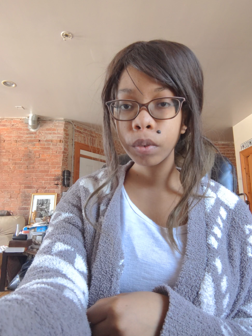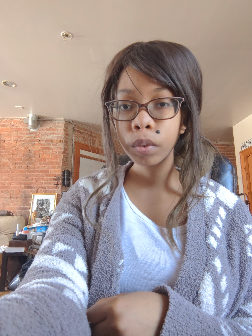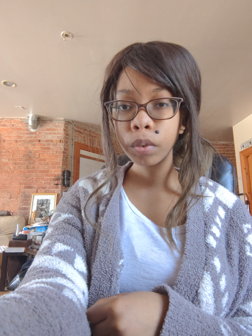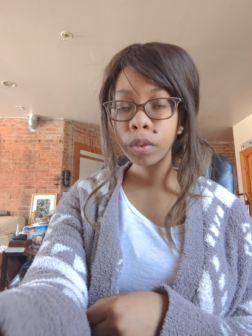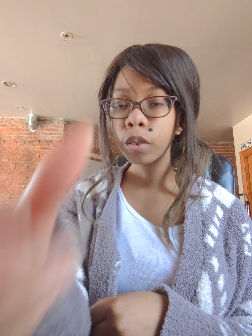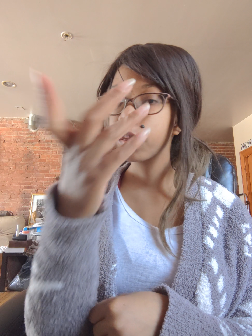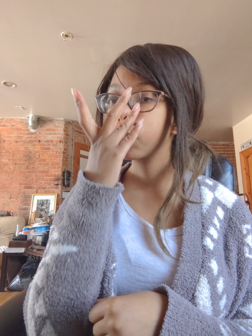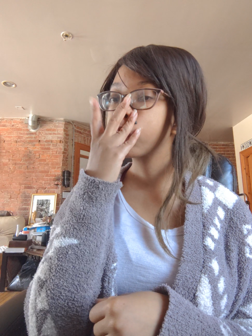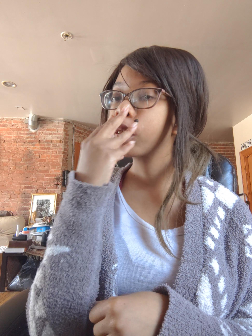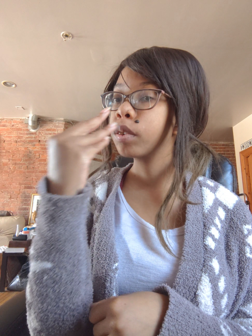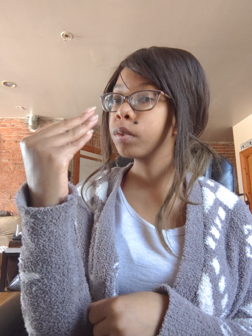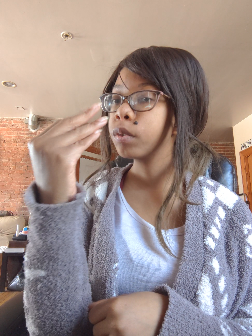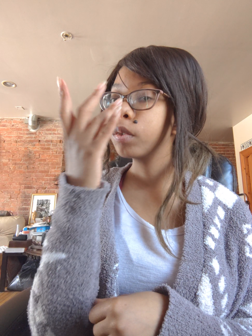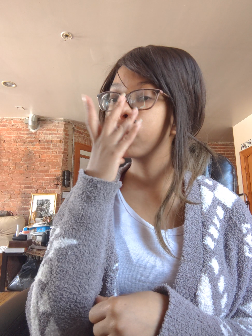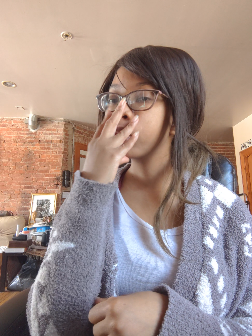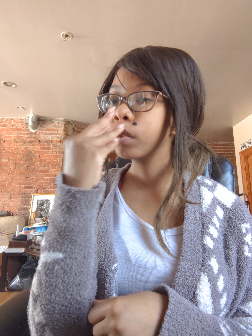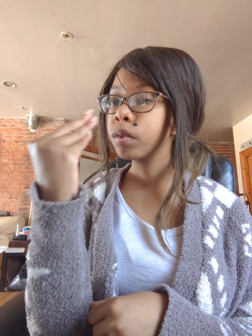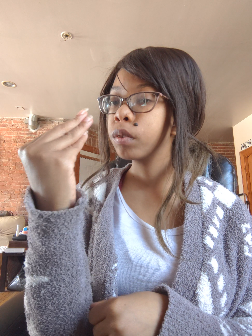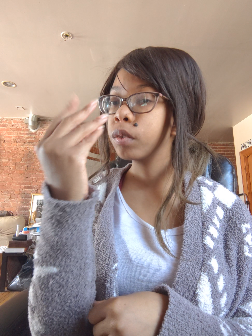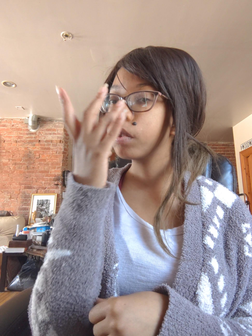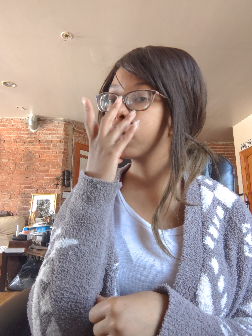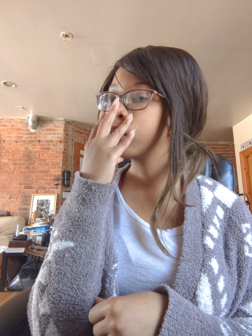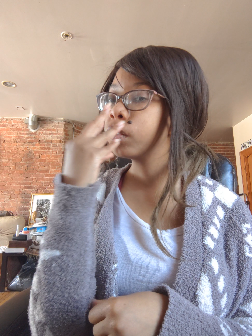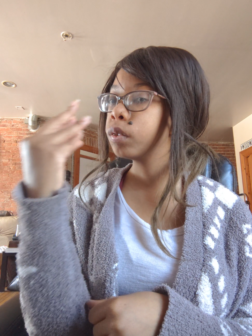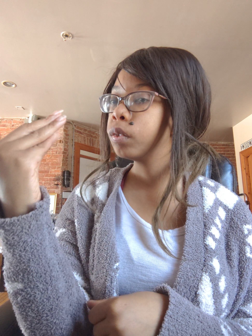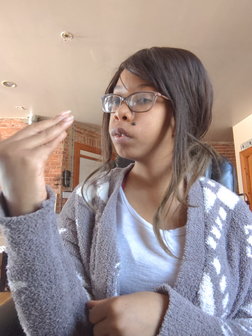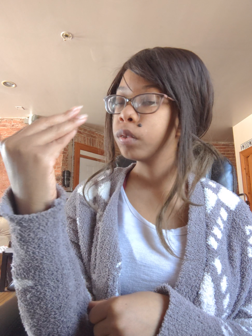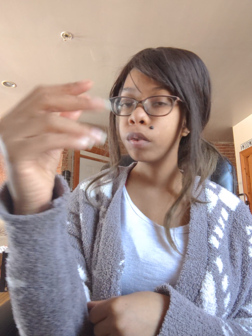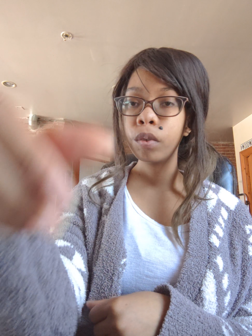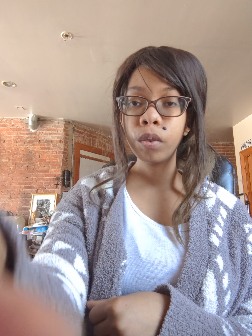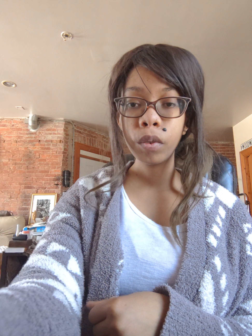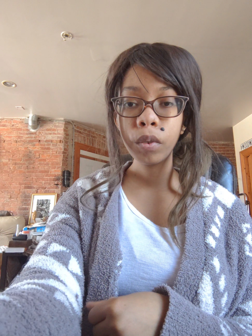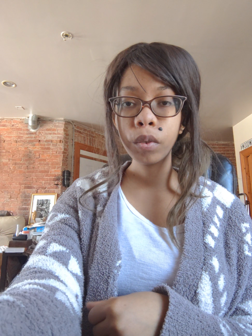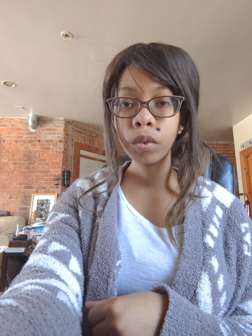wolf